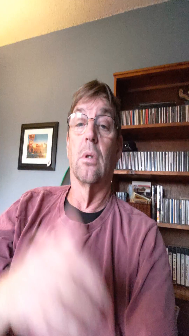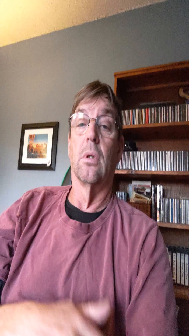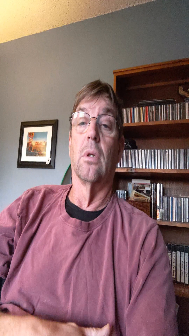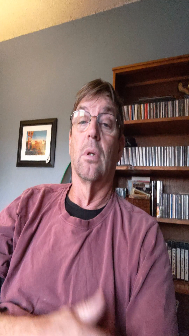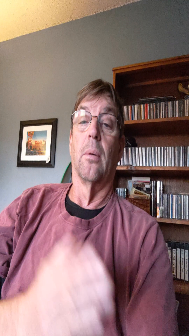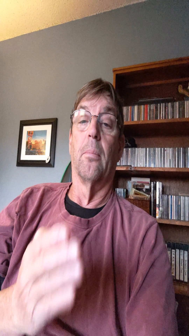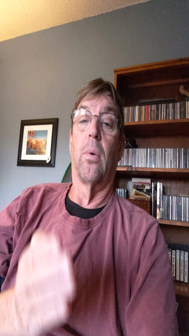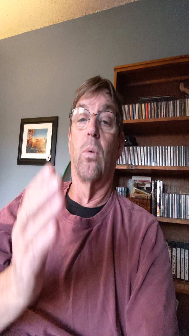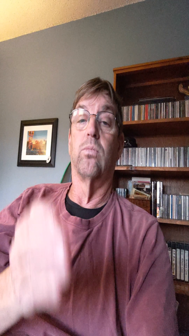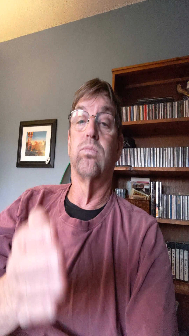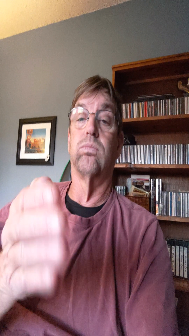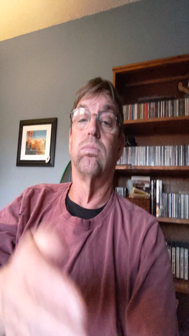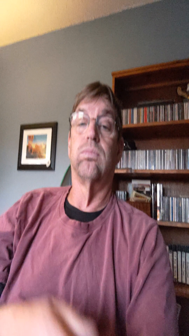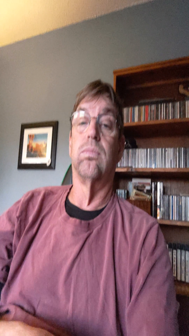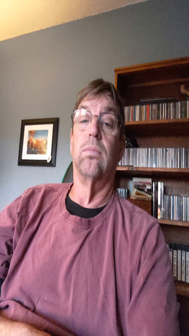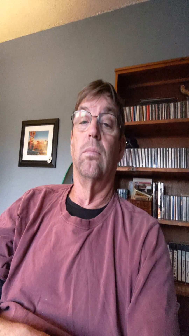boat